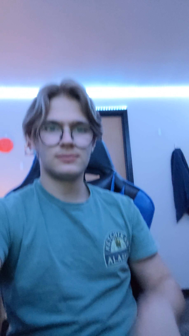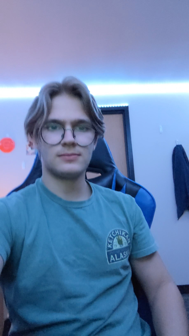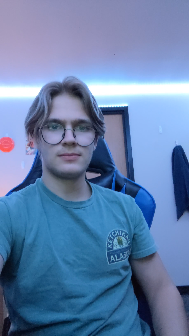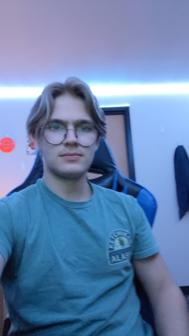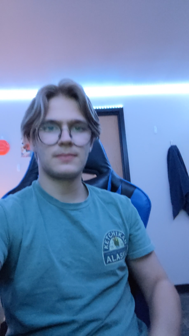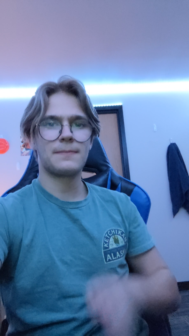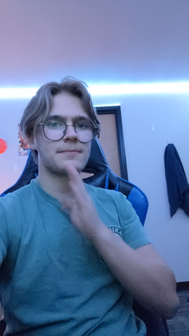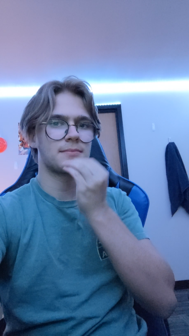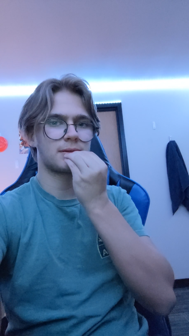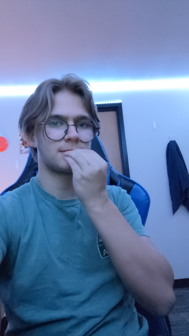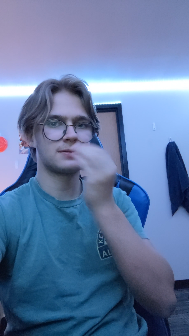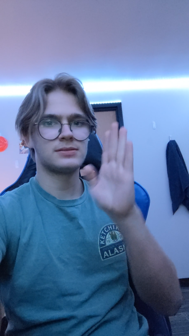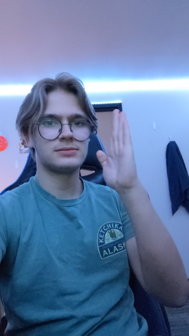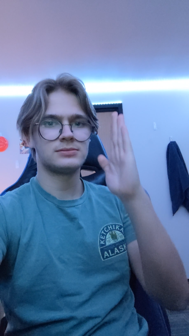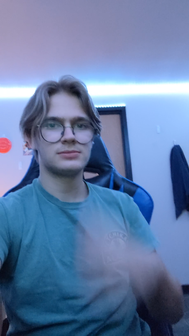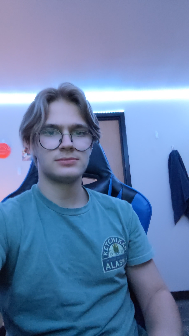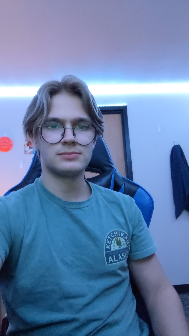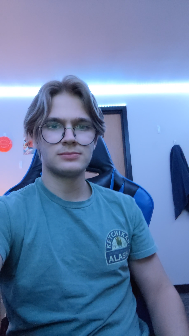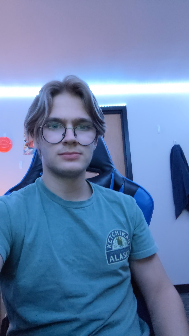breakfast